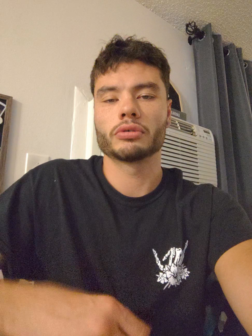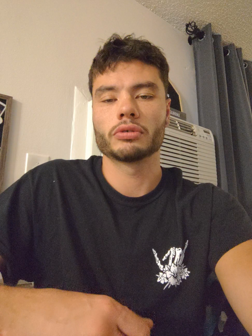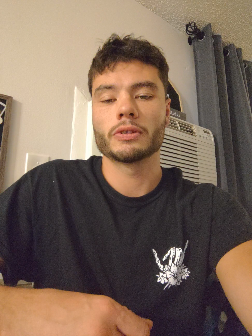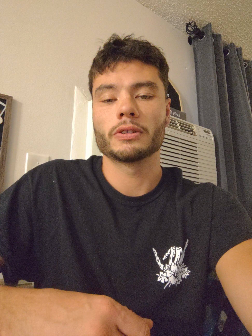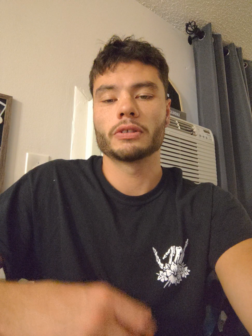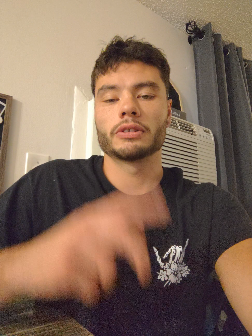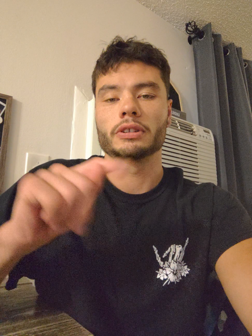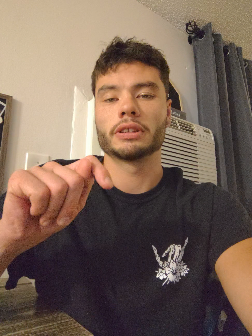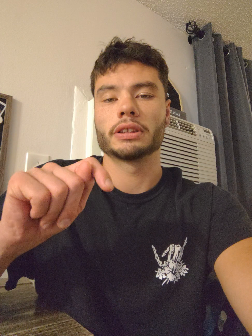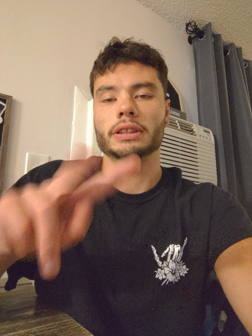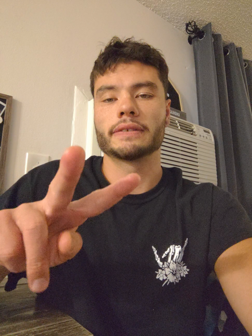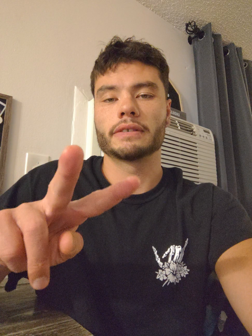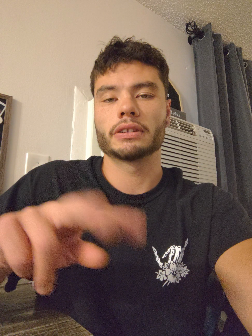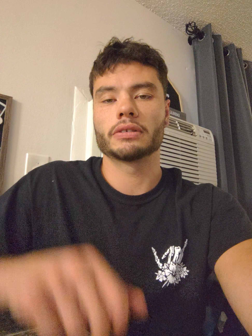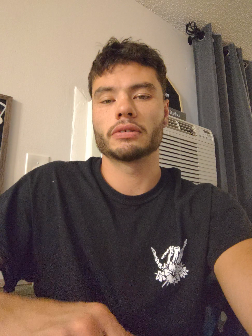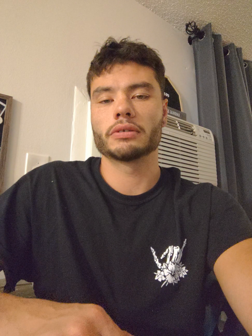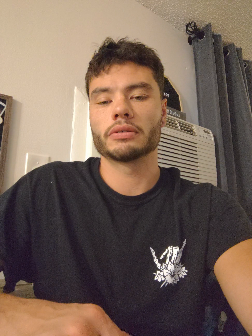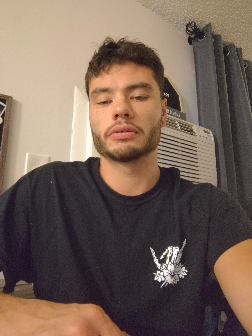TV